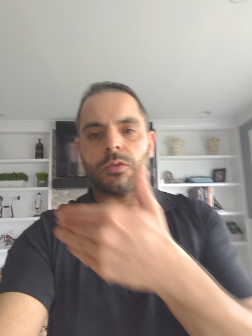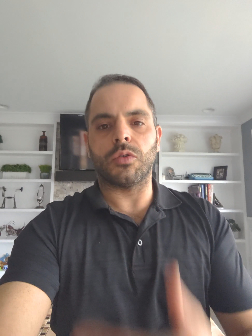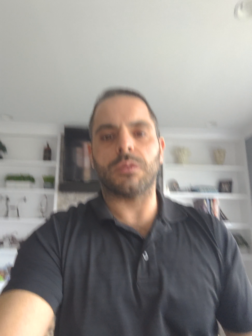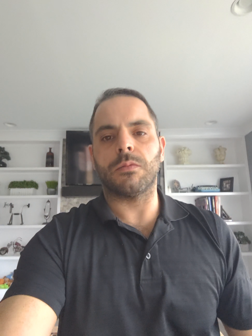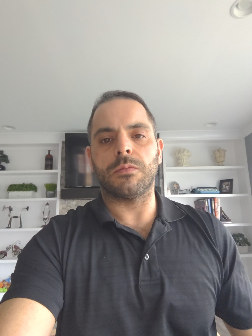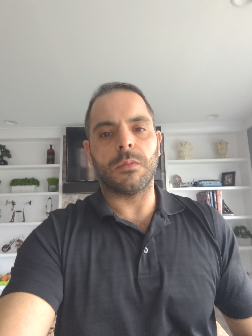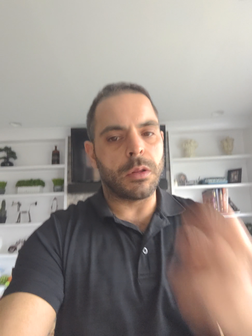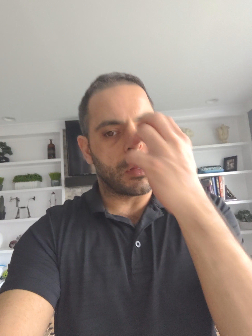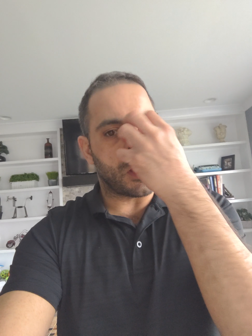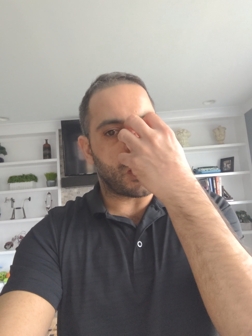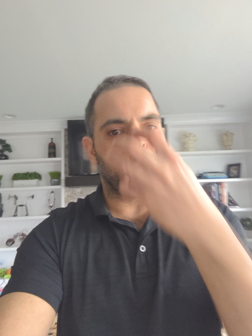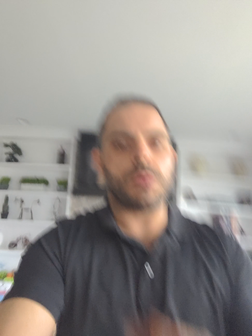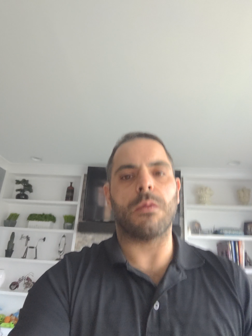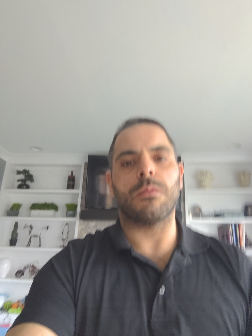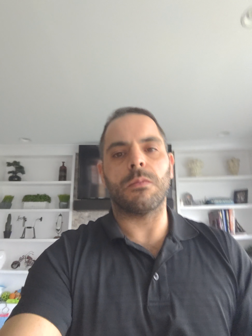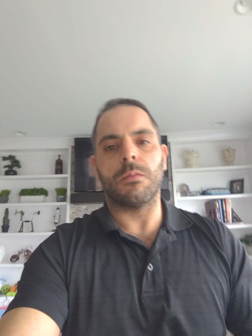clown